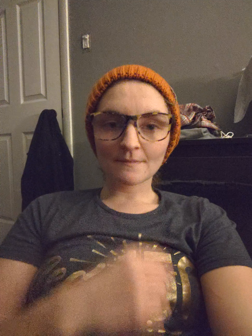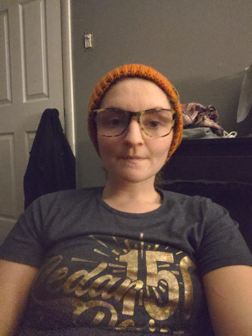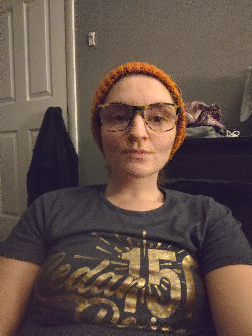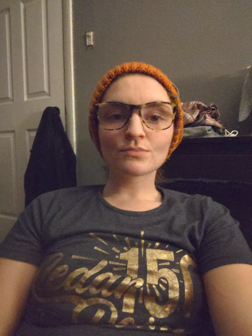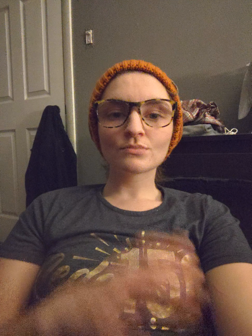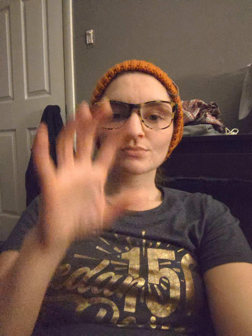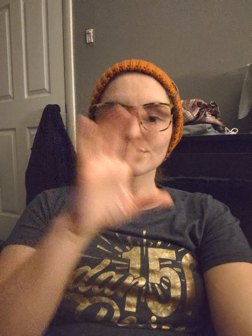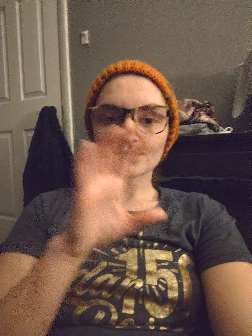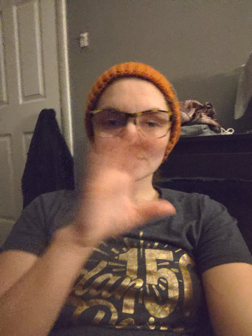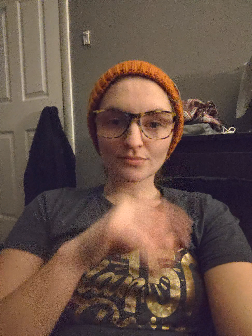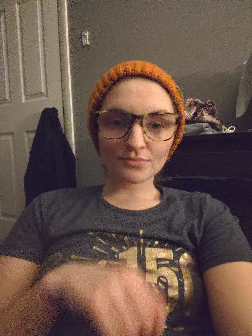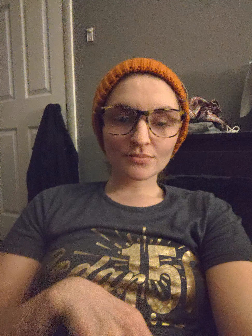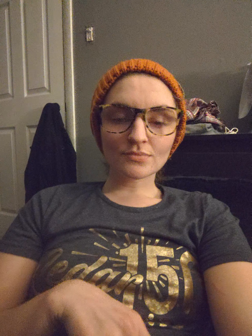cloud